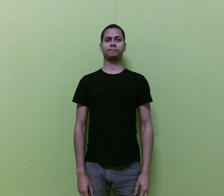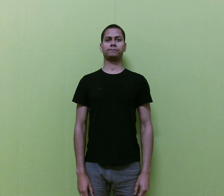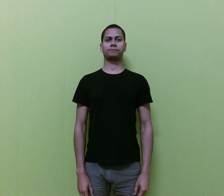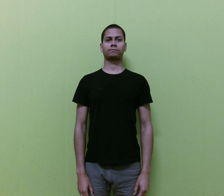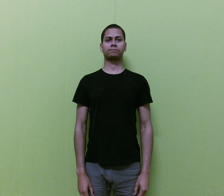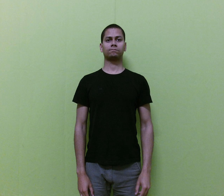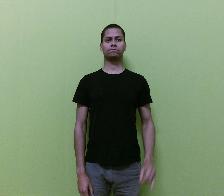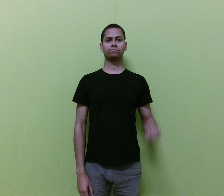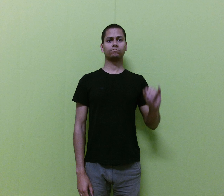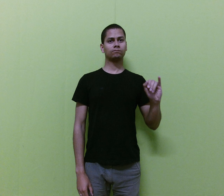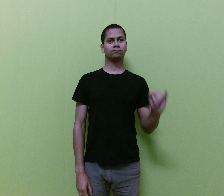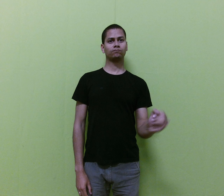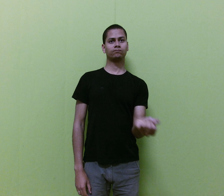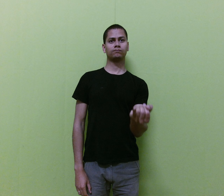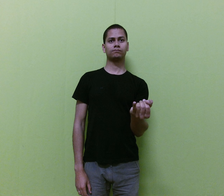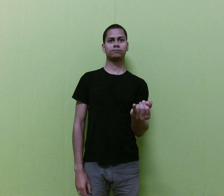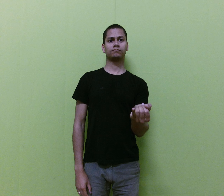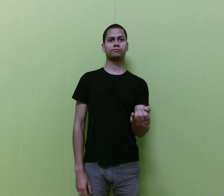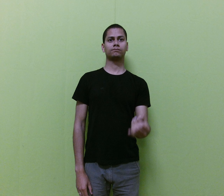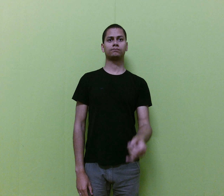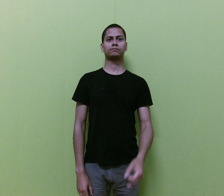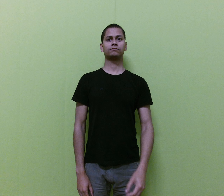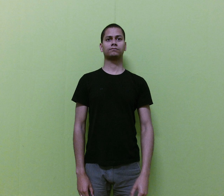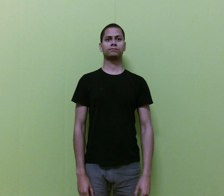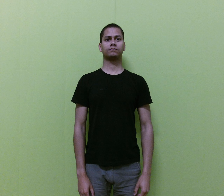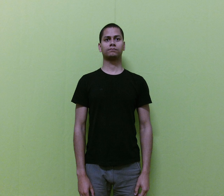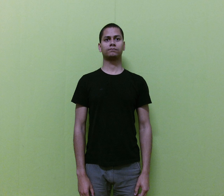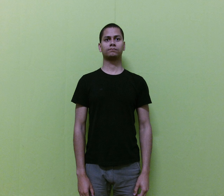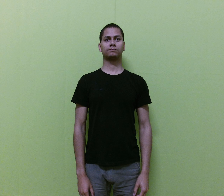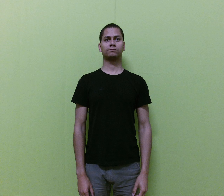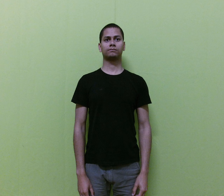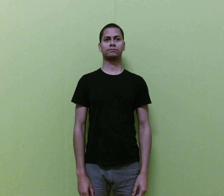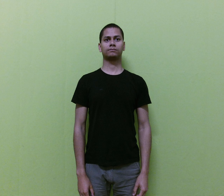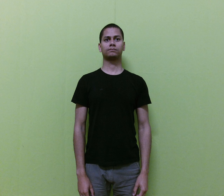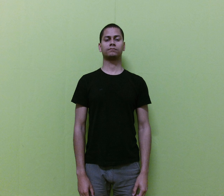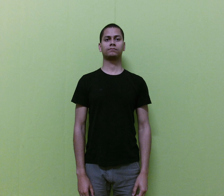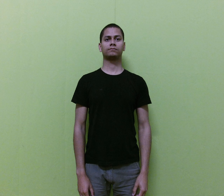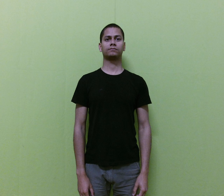aproveitar